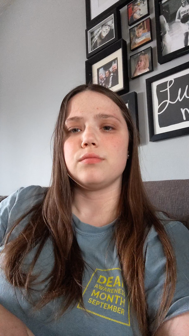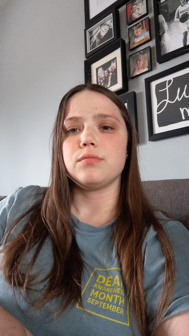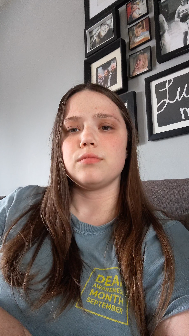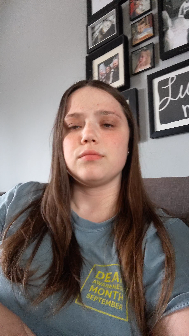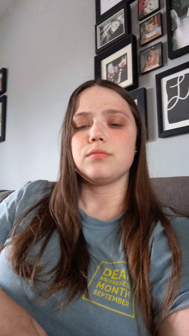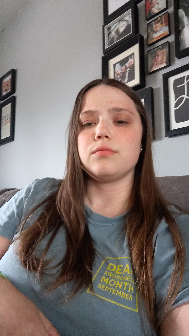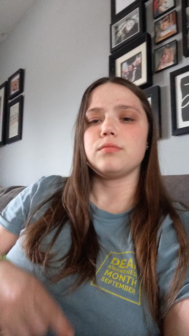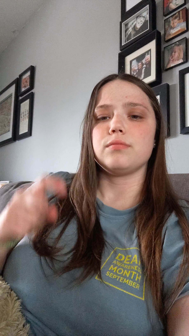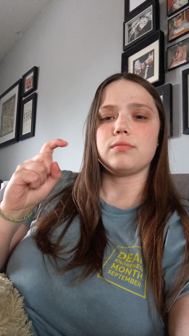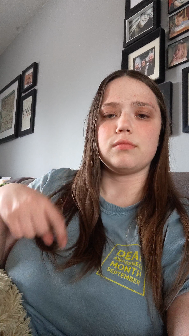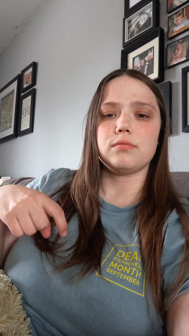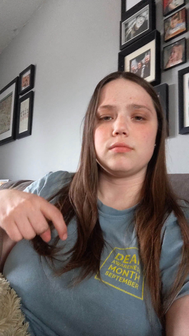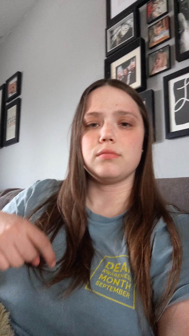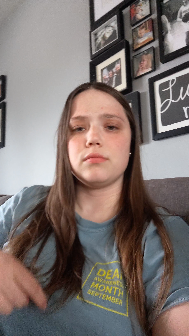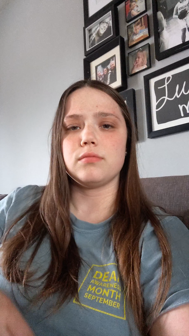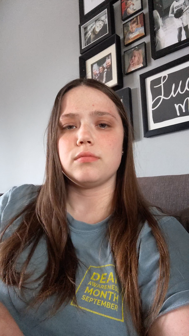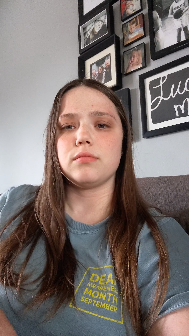must